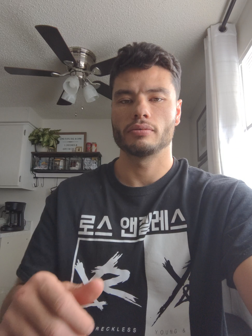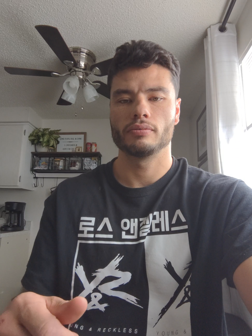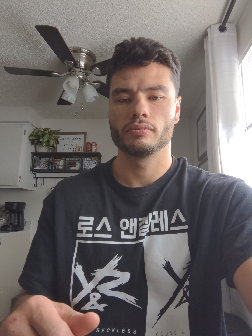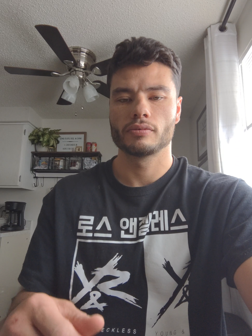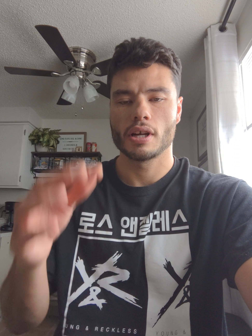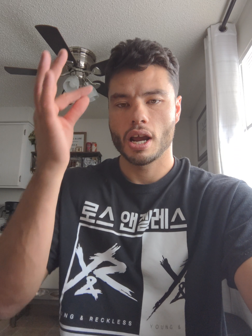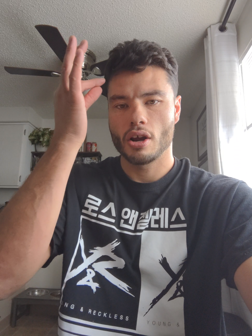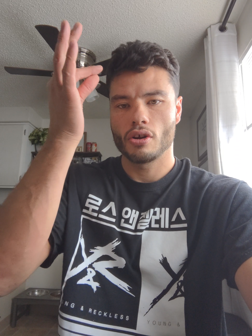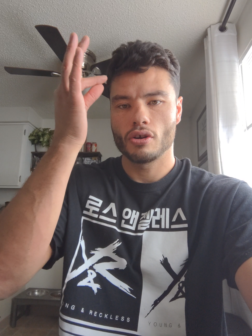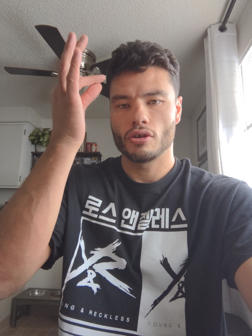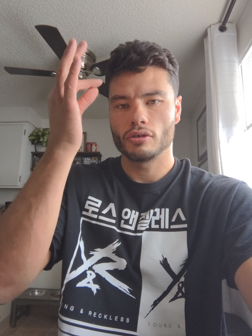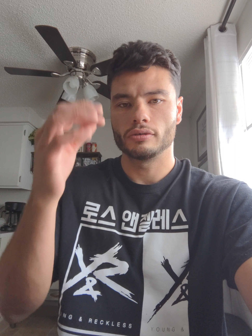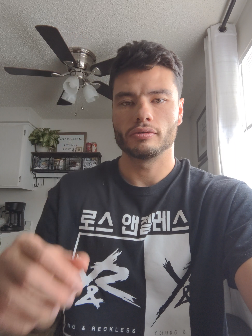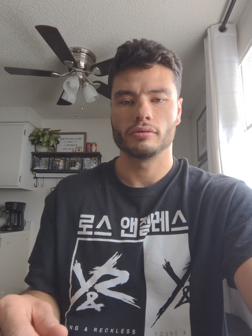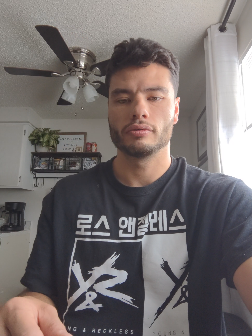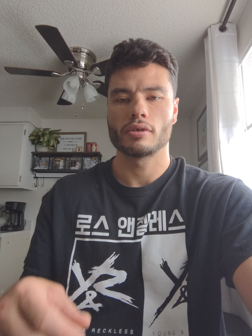hair